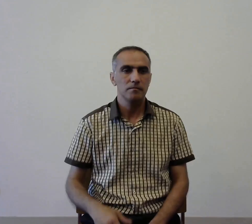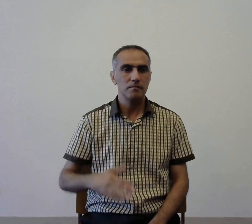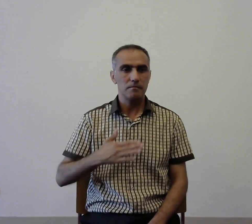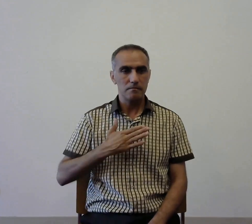mən